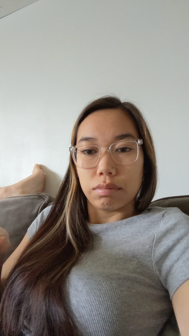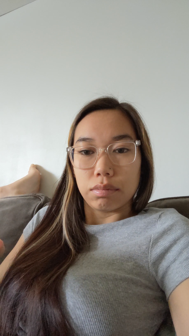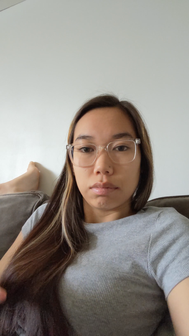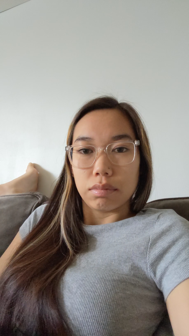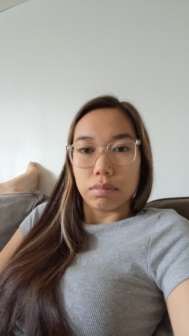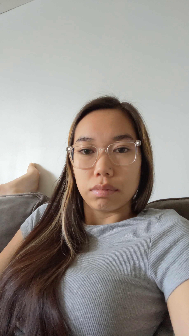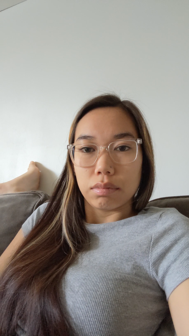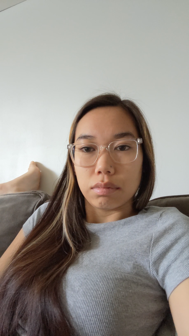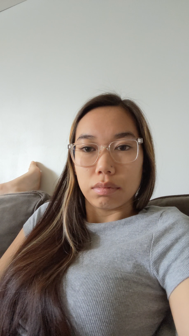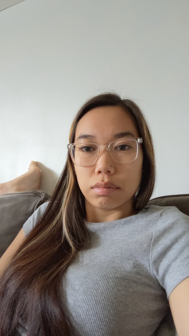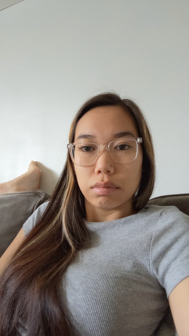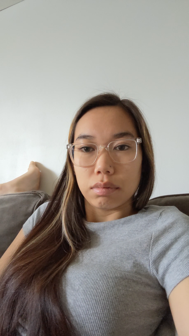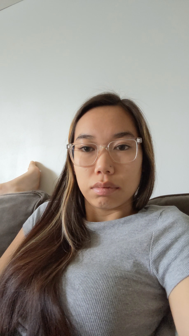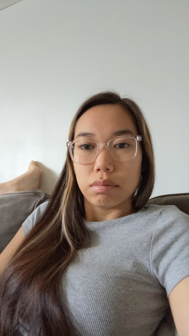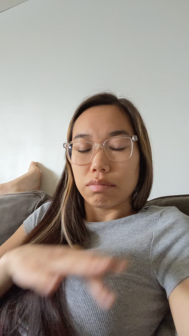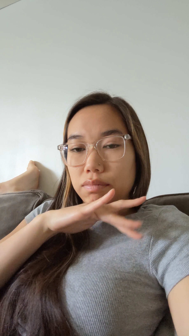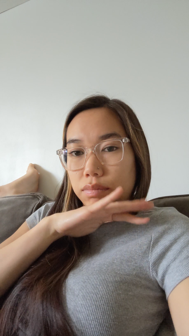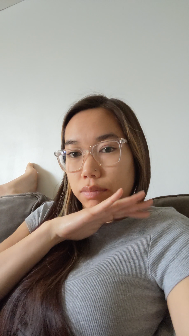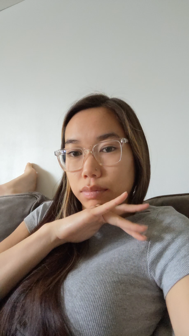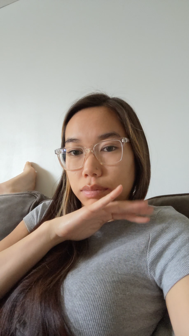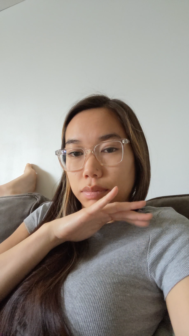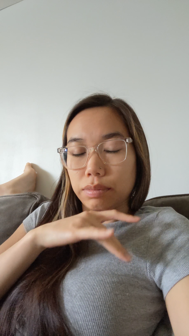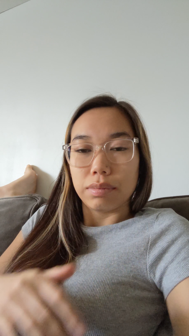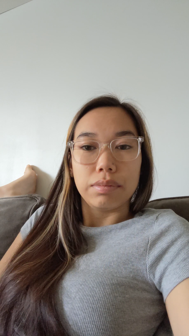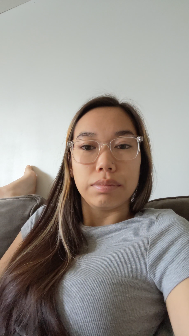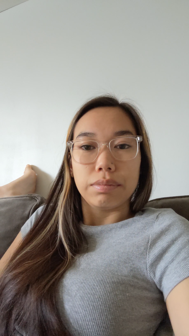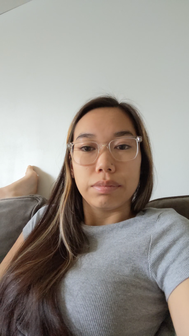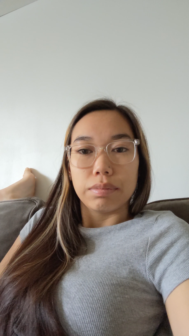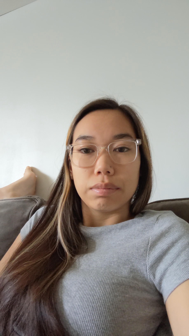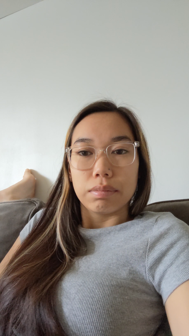naughty